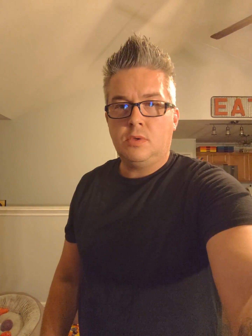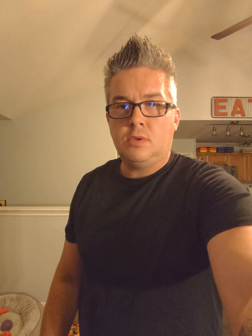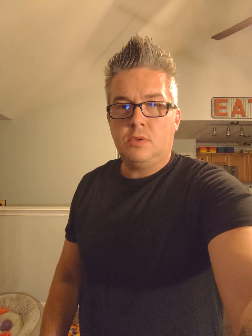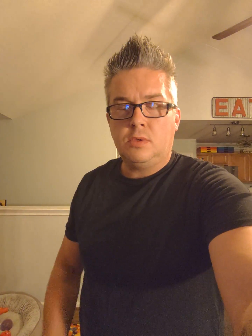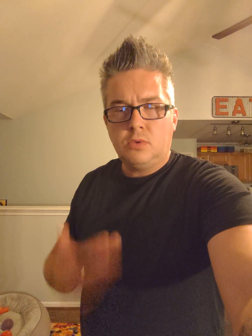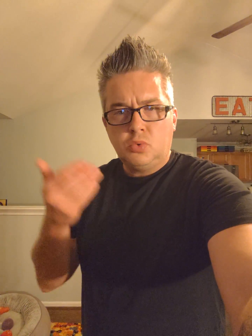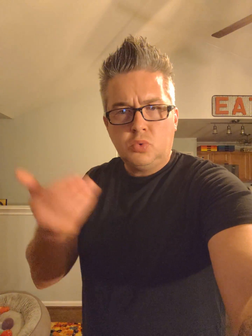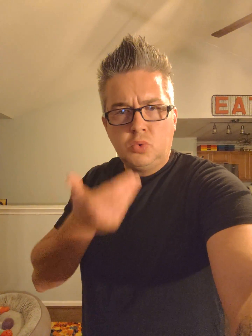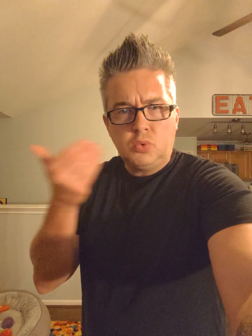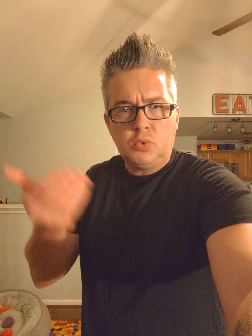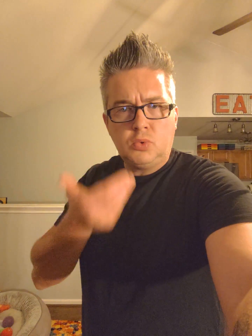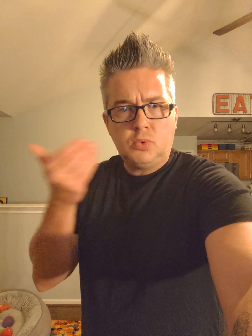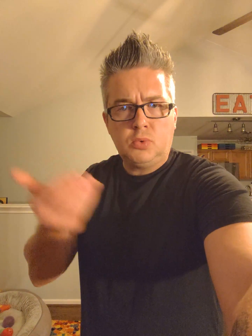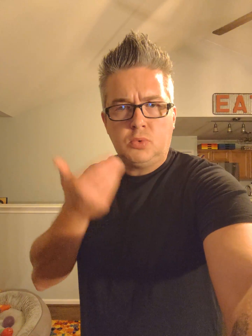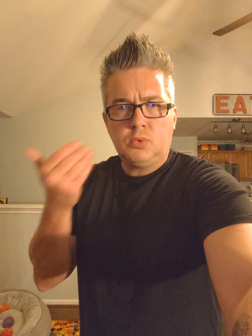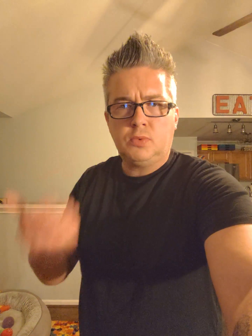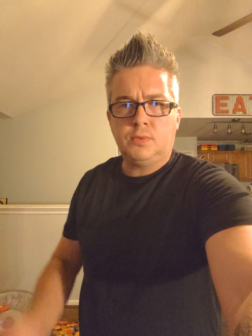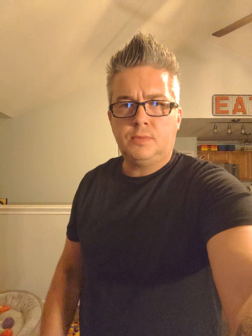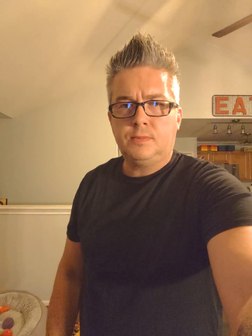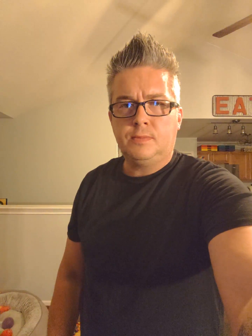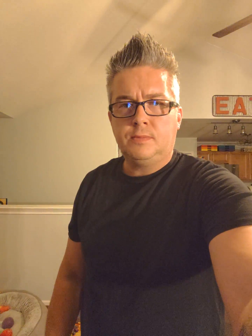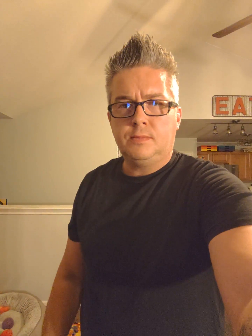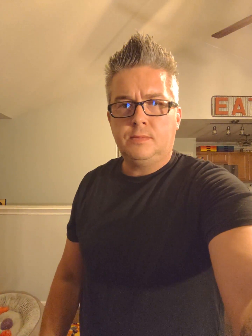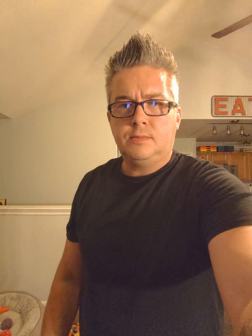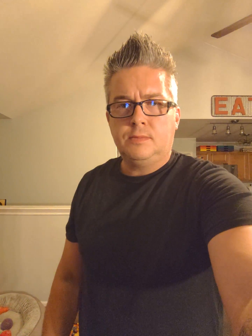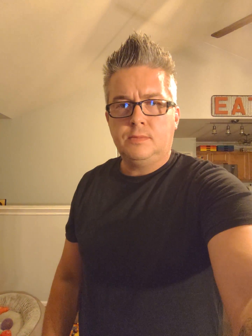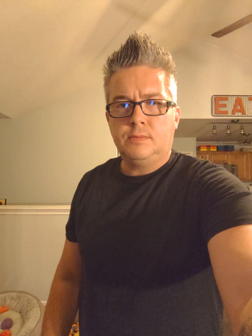new